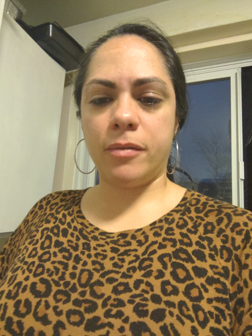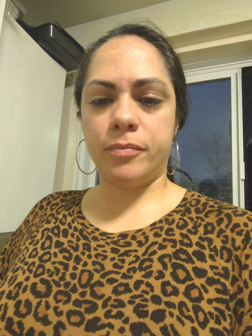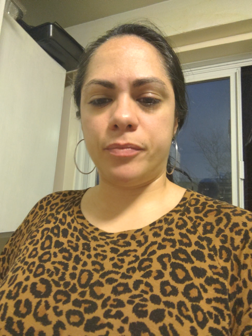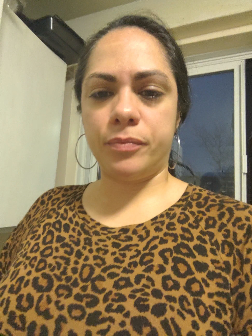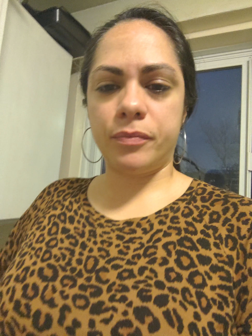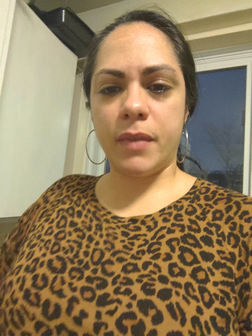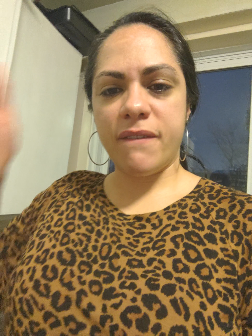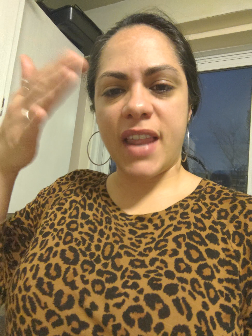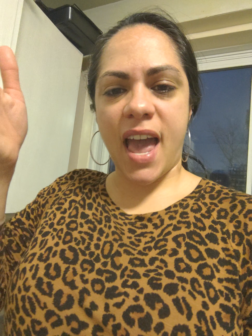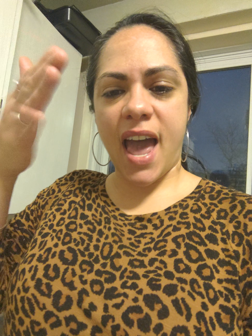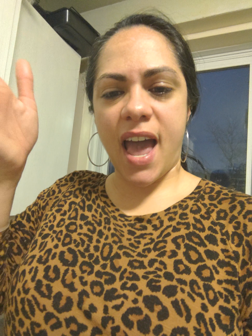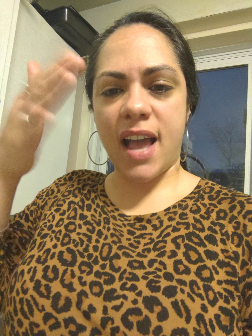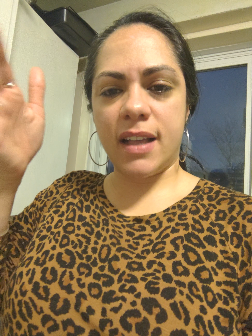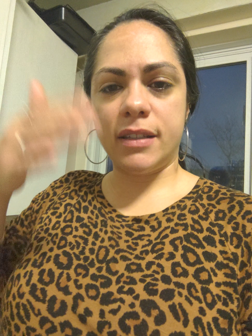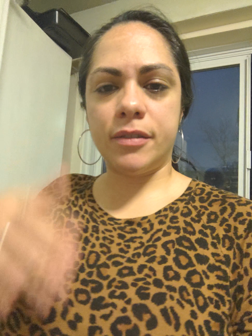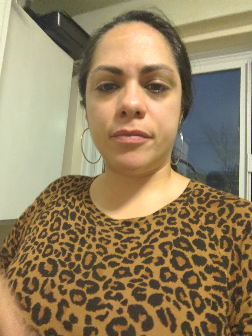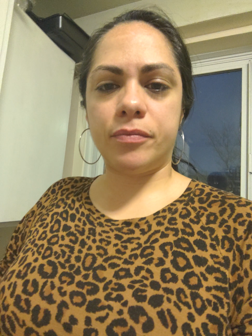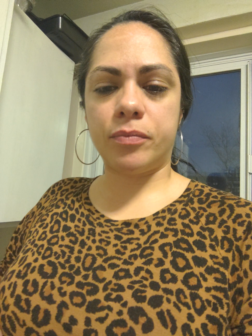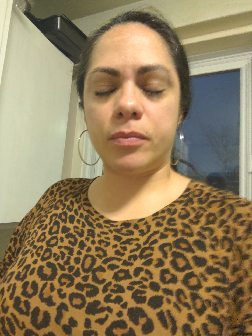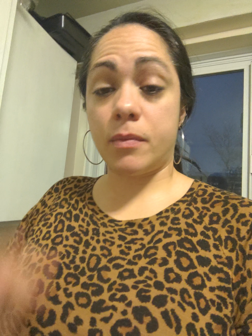flag